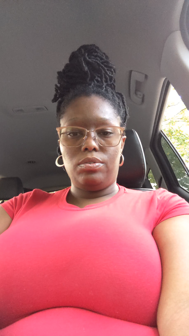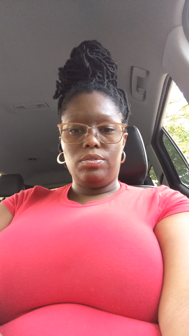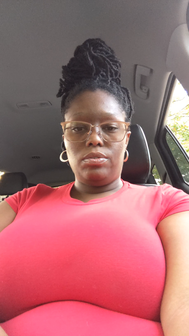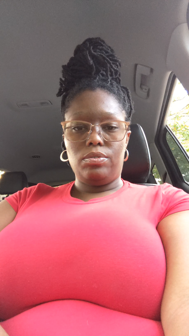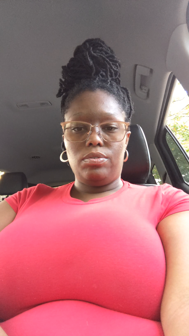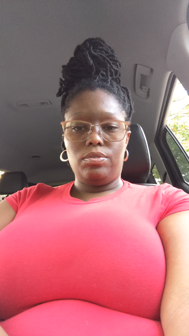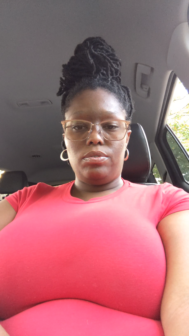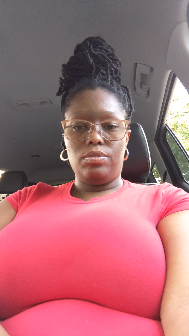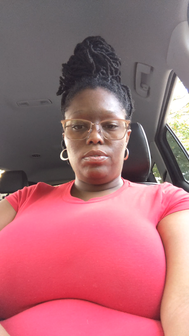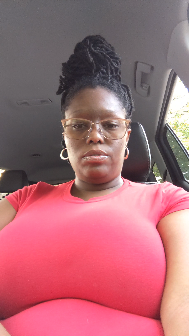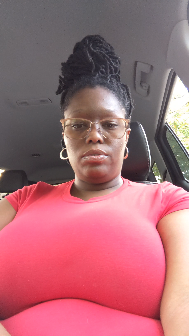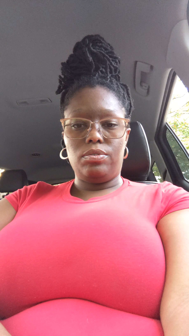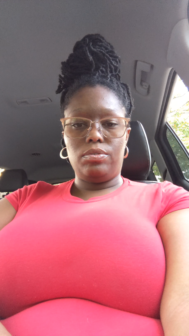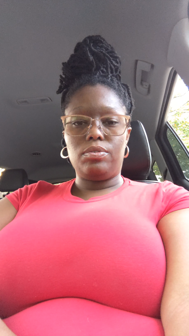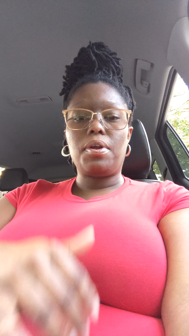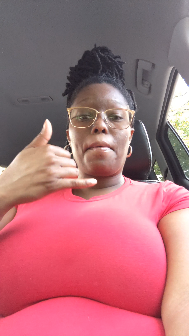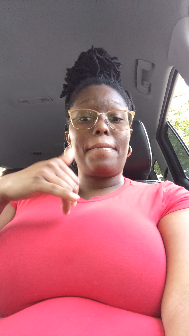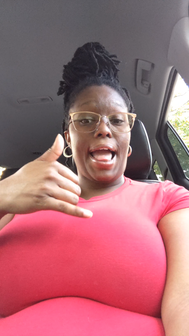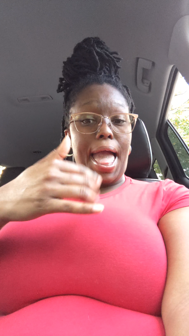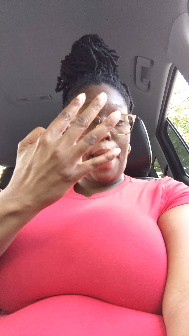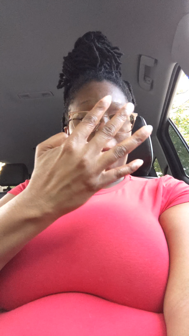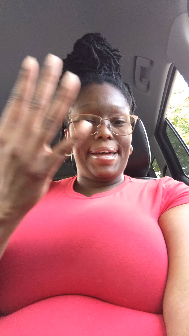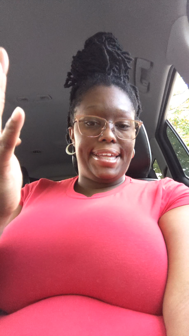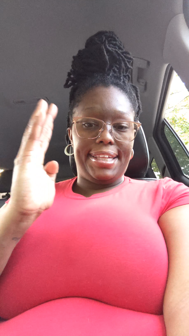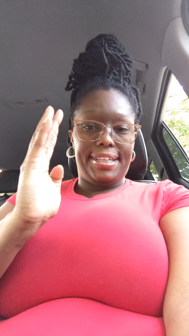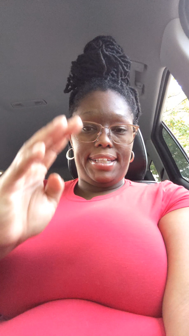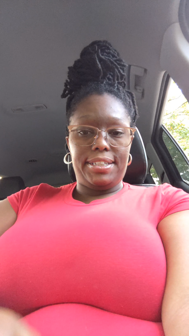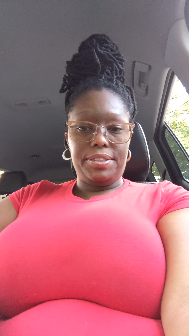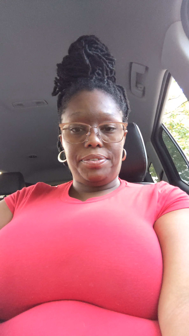playpen